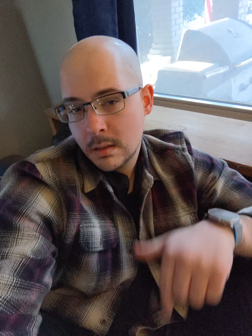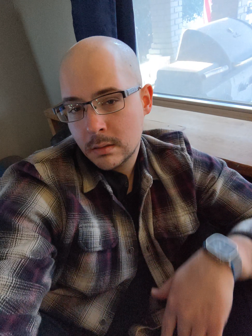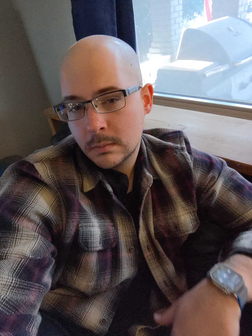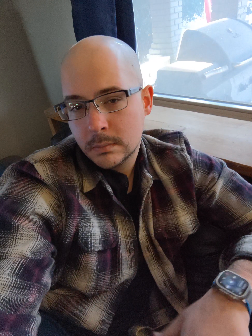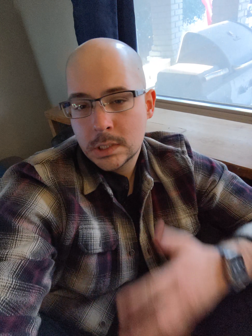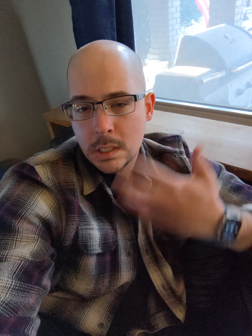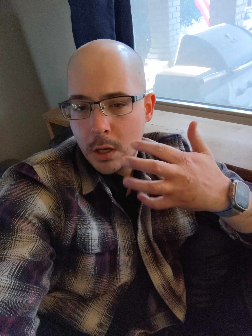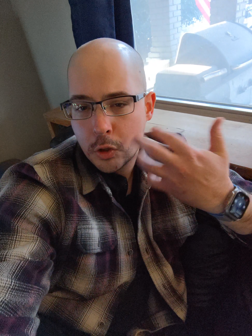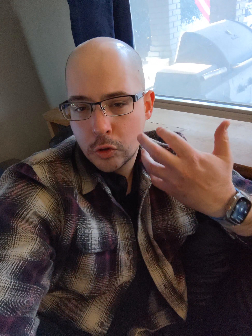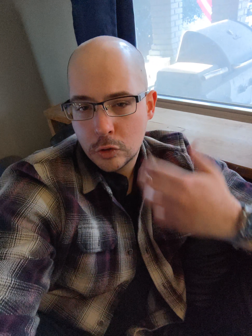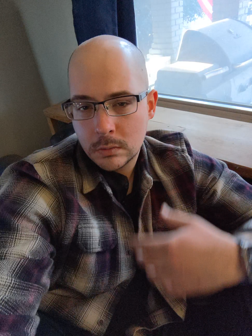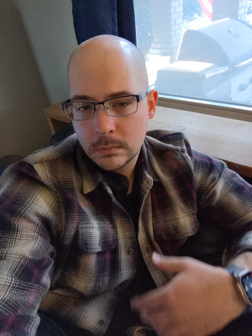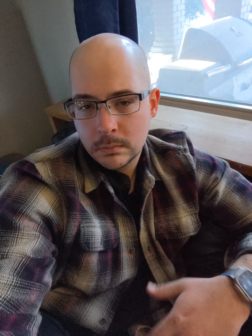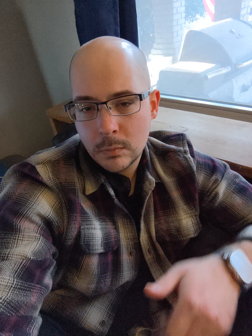tiger